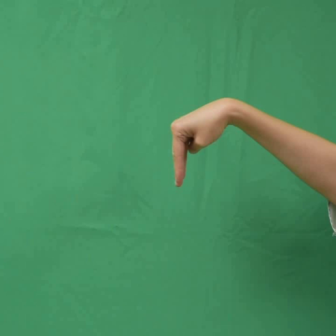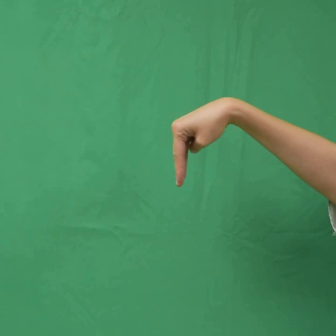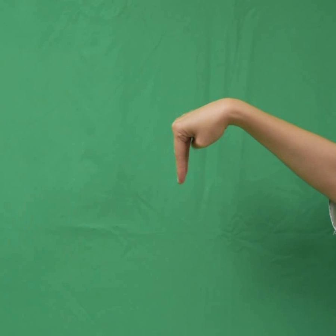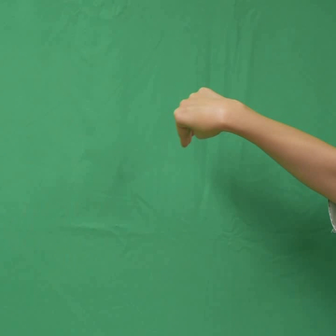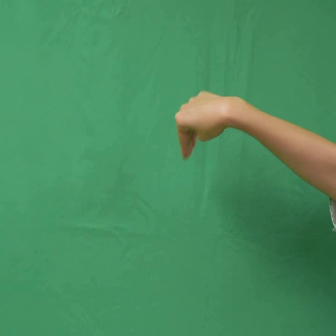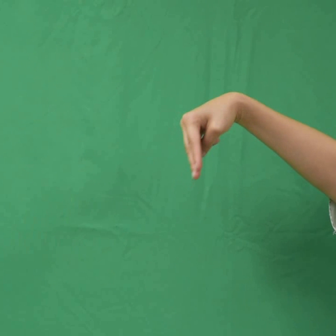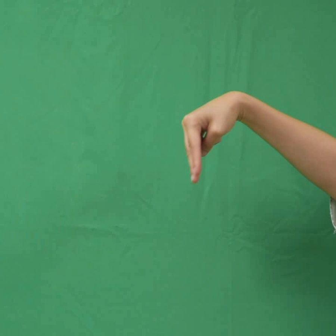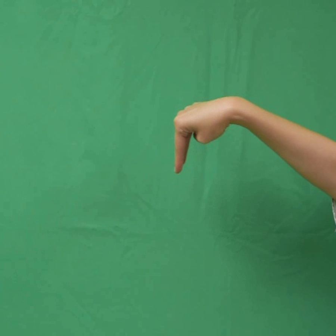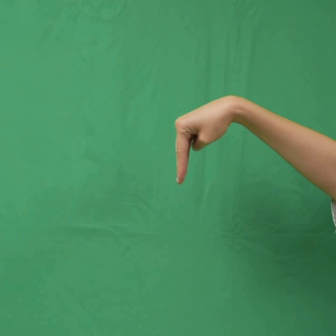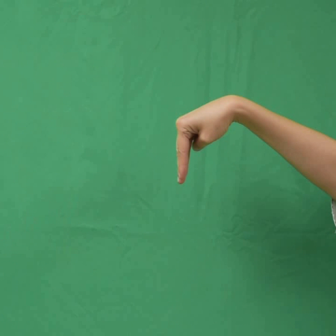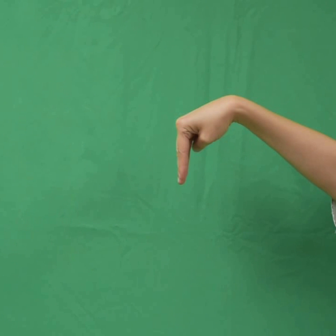Ñ